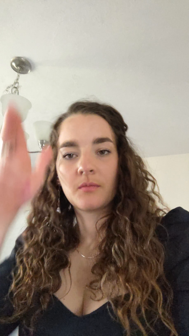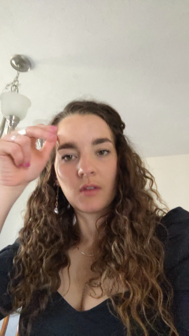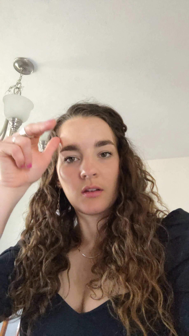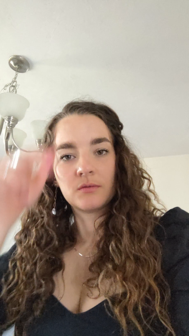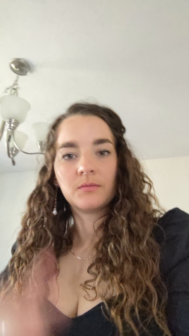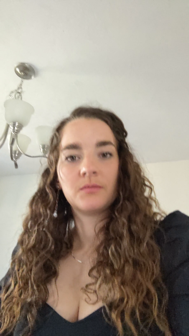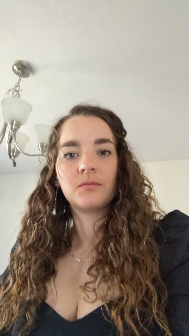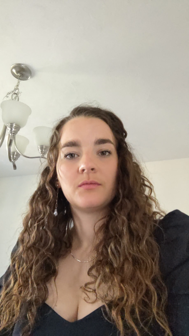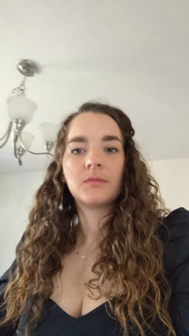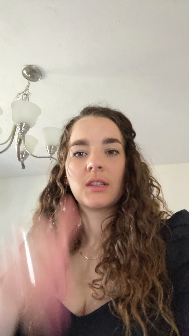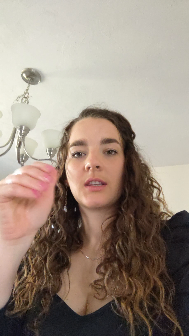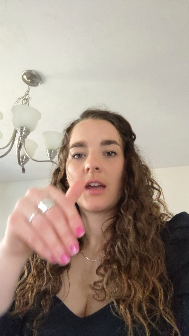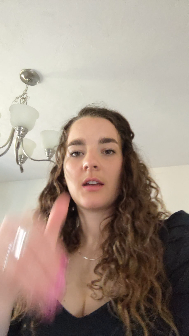night night